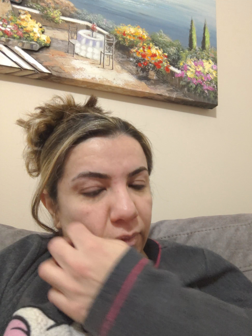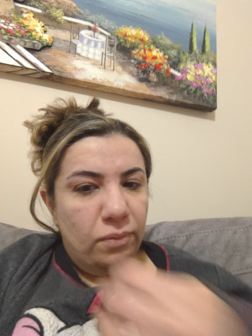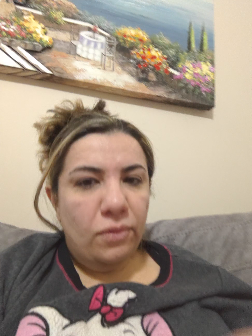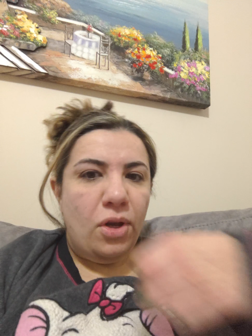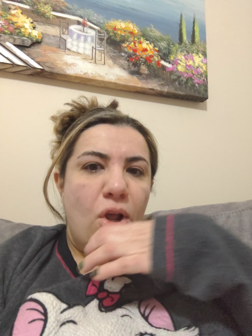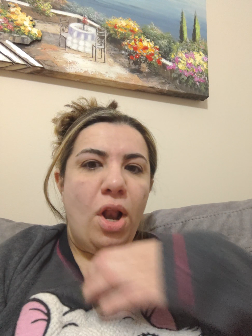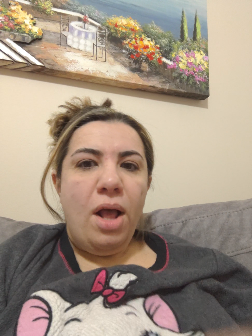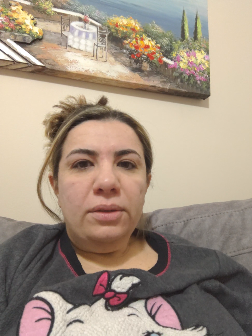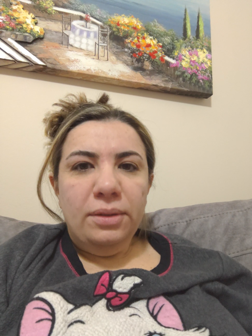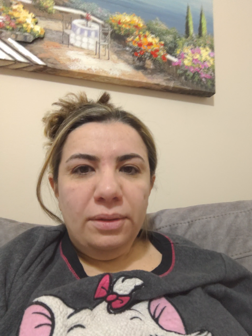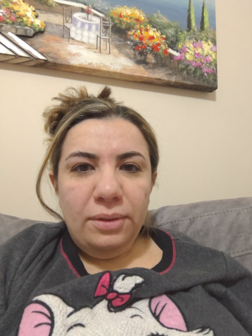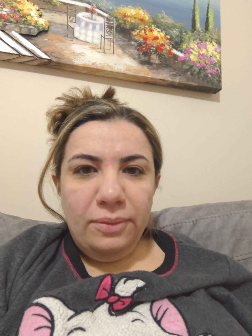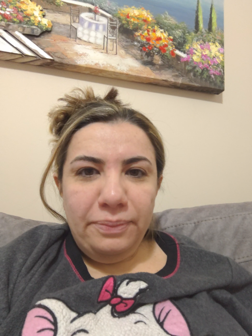hungry